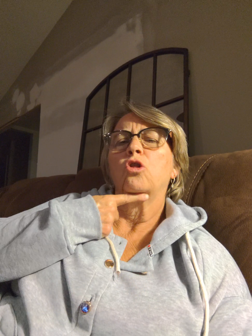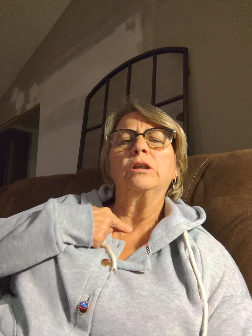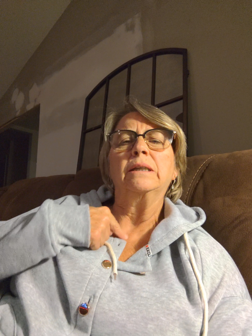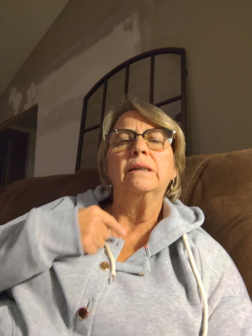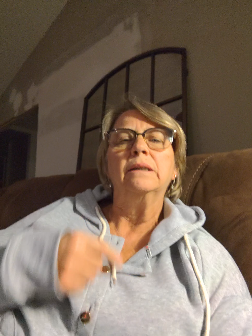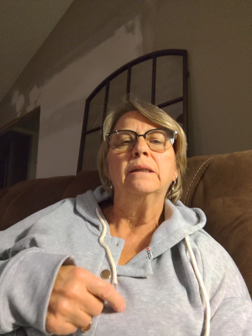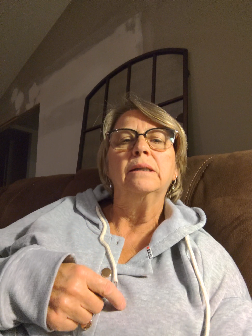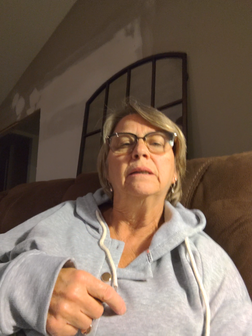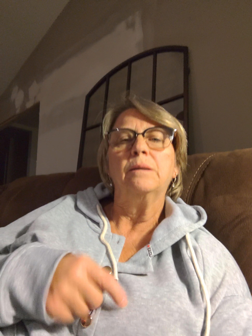thirsty